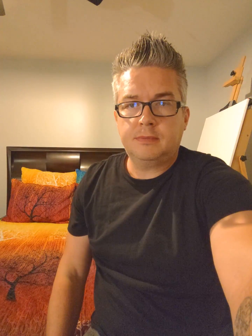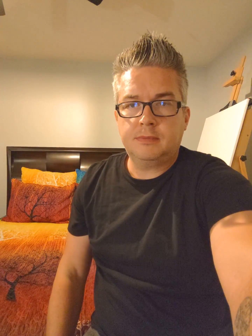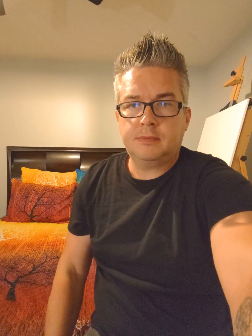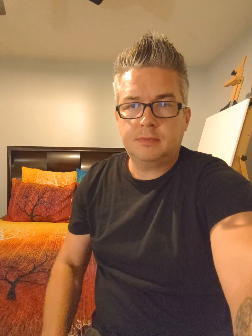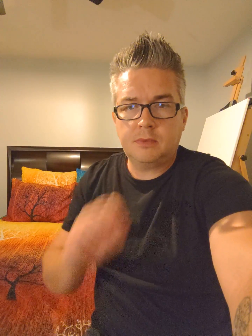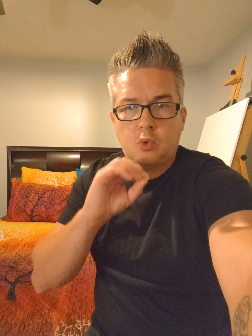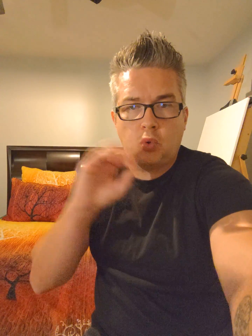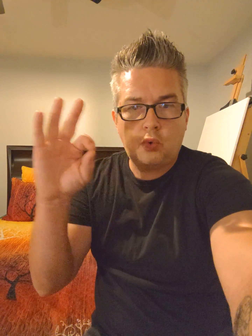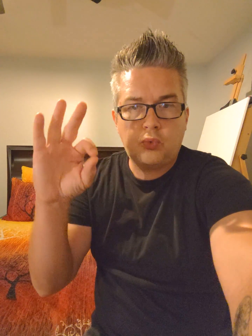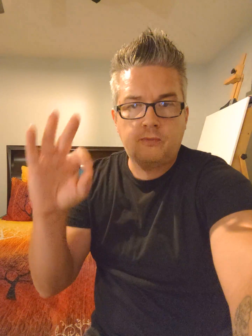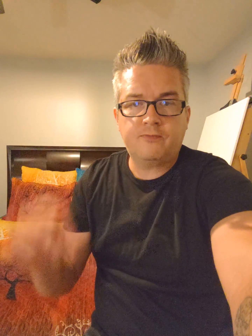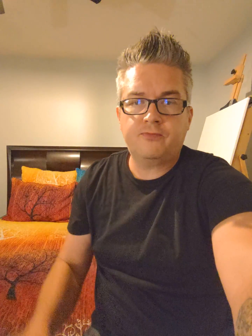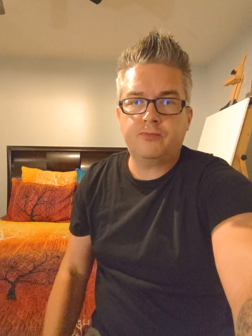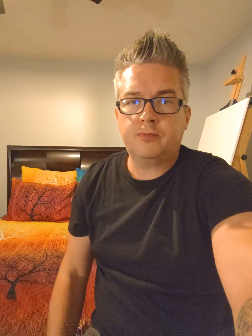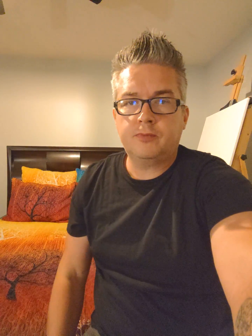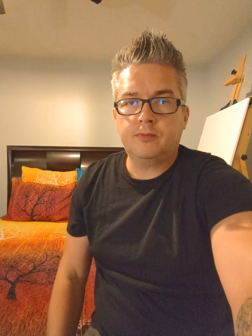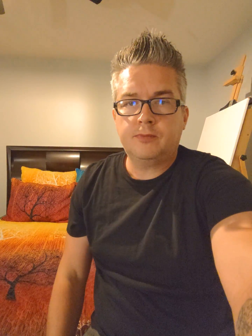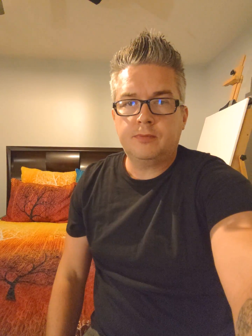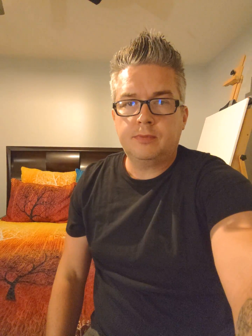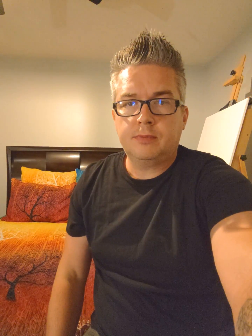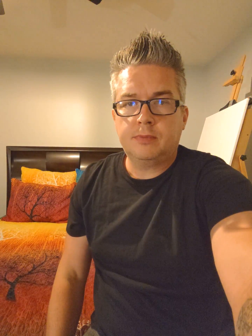off